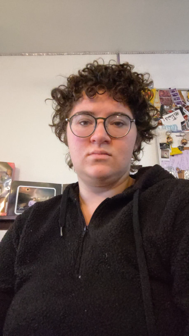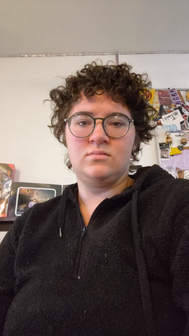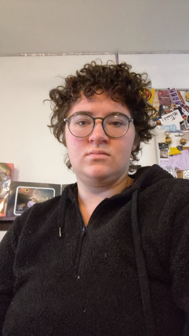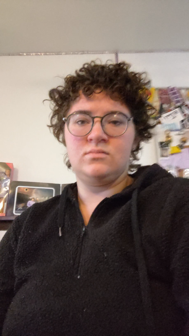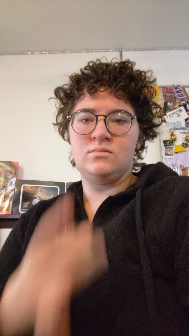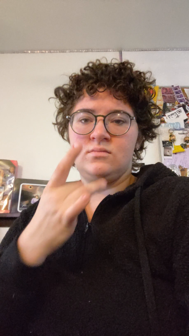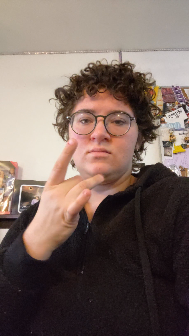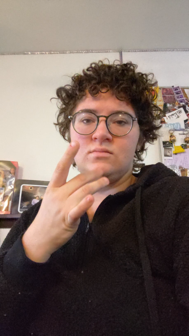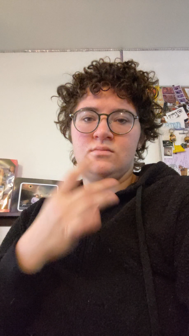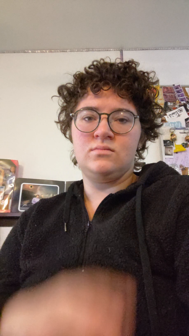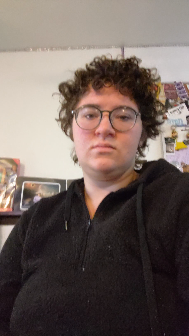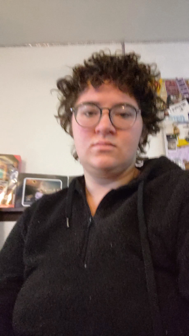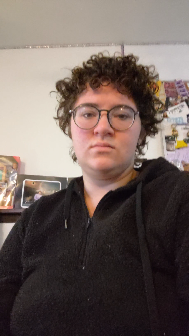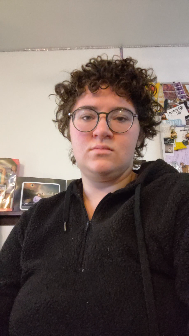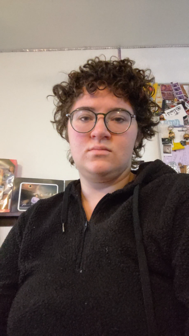light bulb